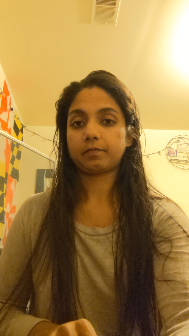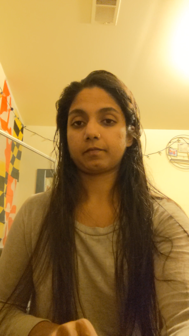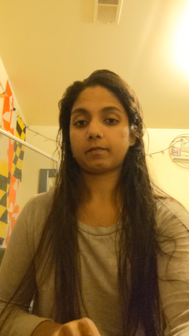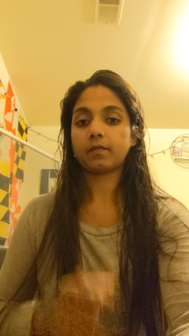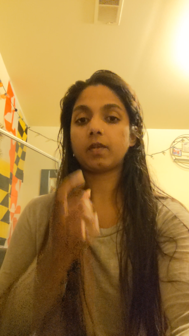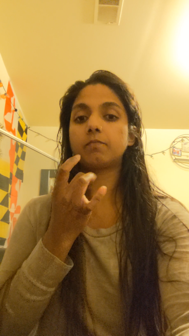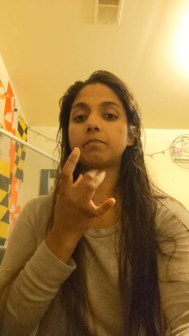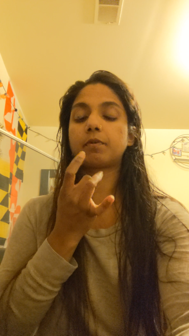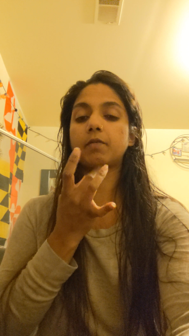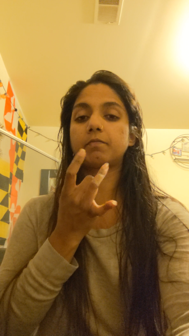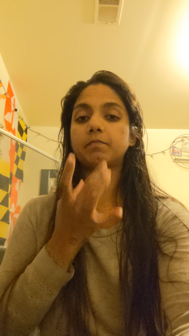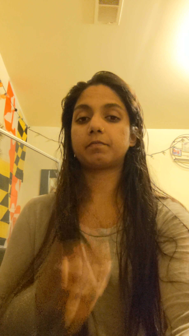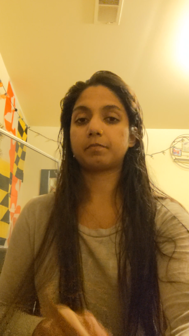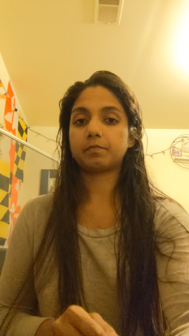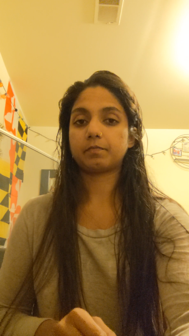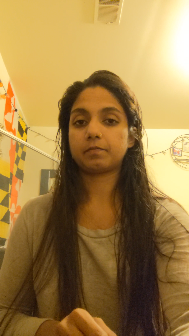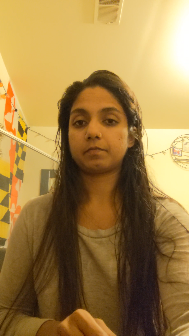light bulb